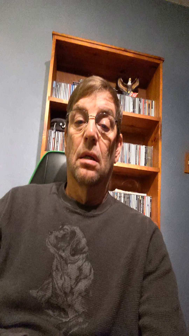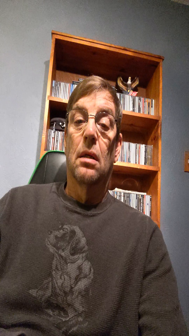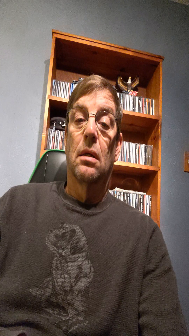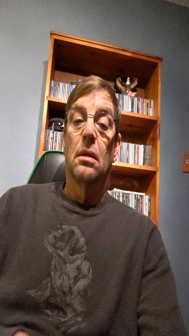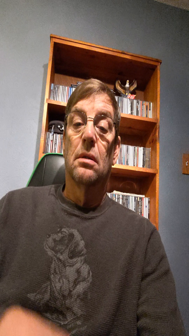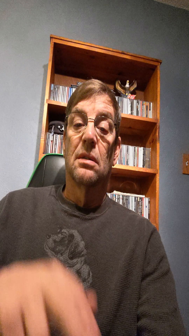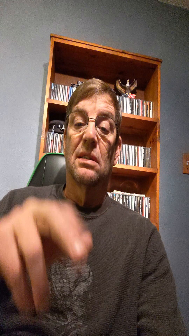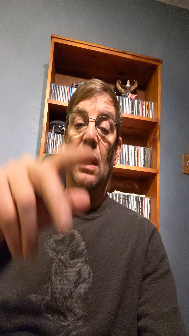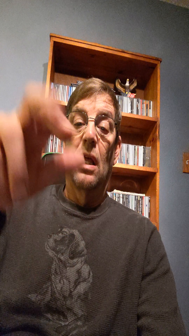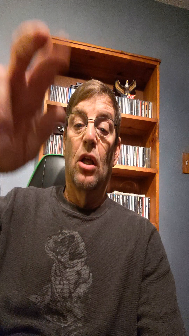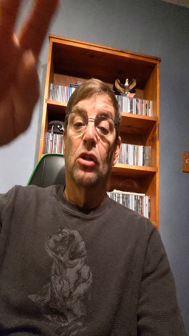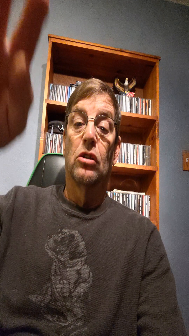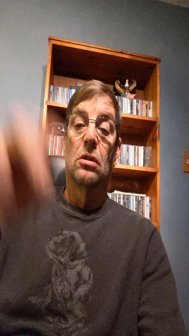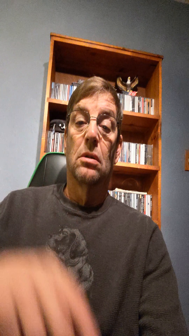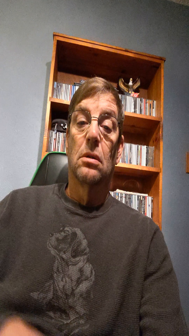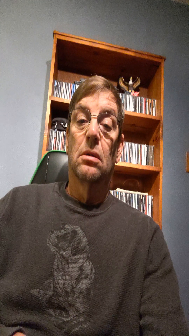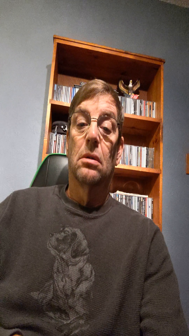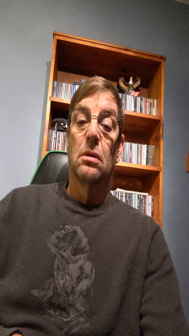stairs